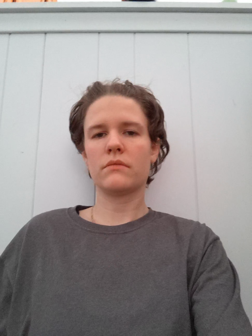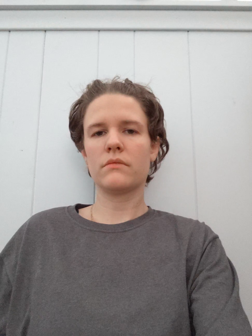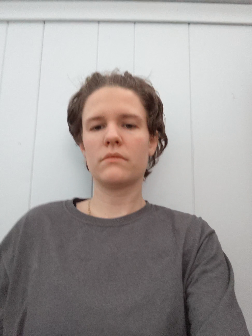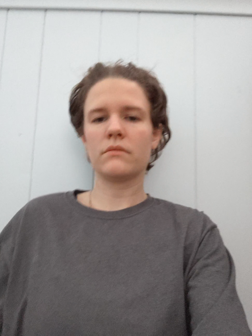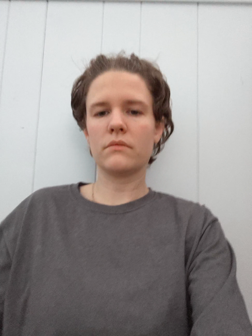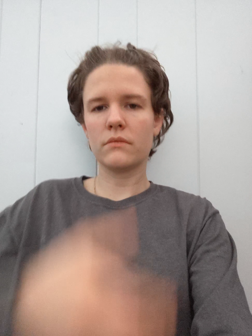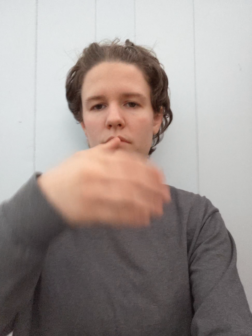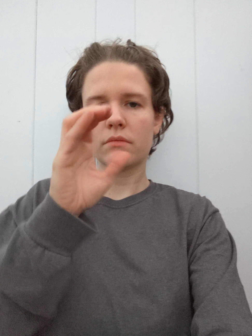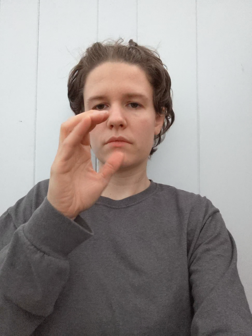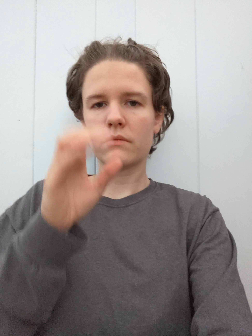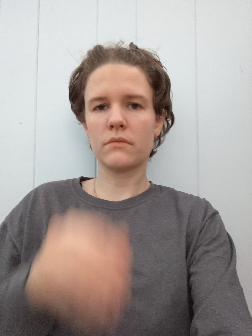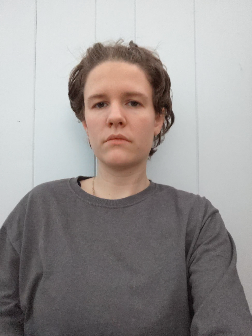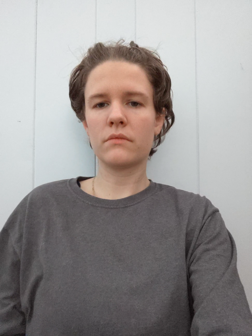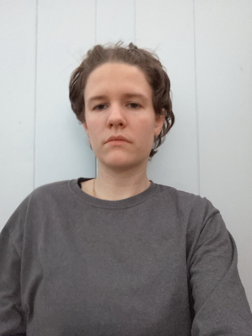drink